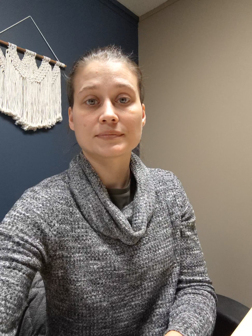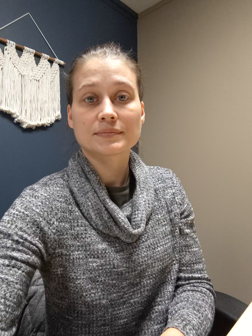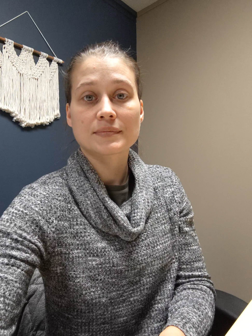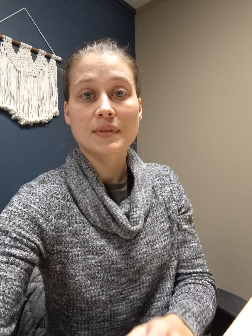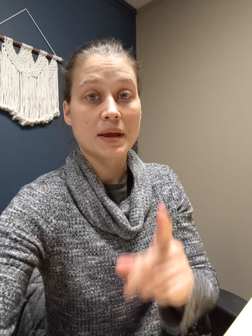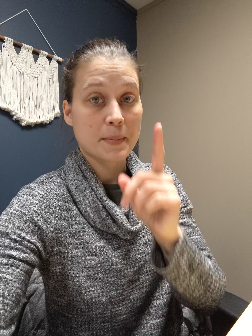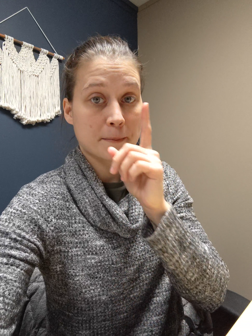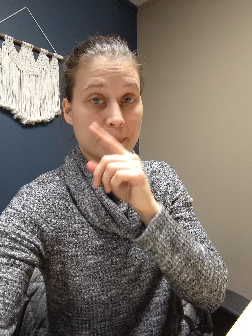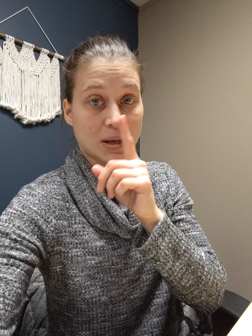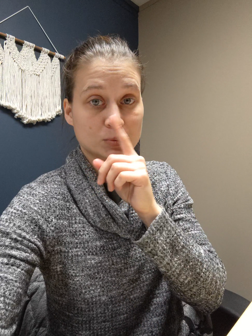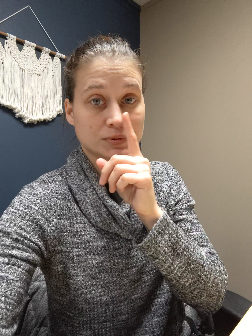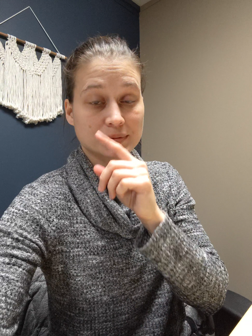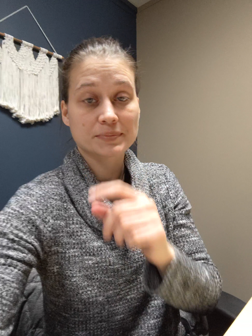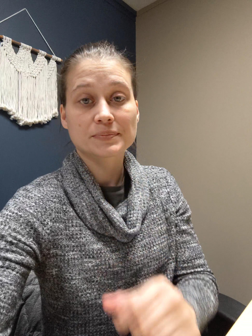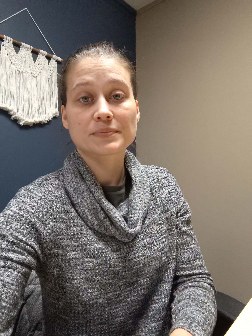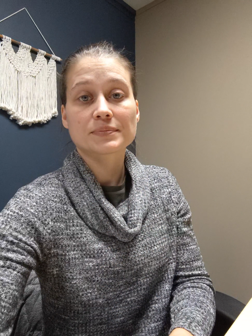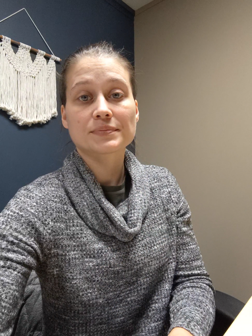mouse